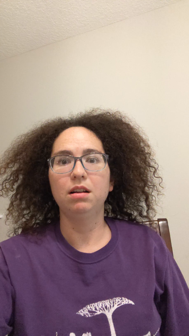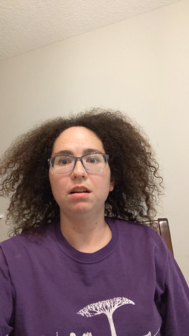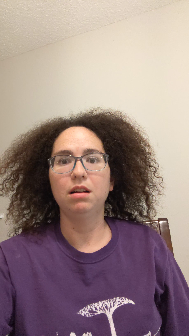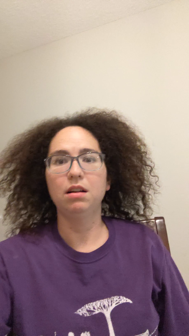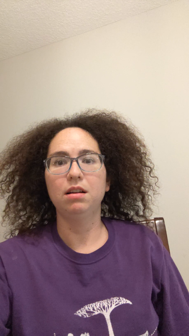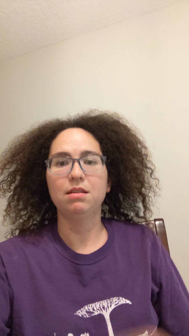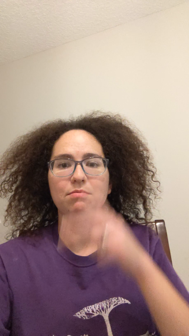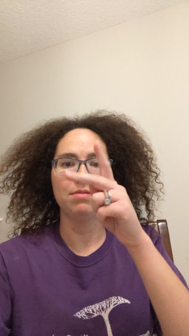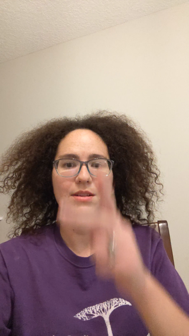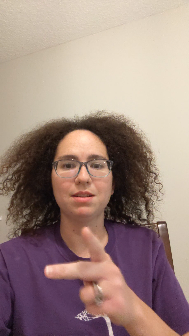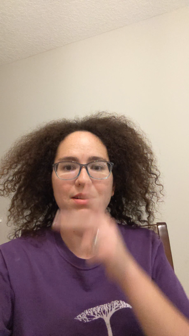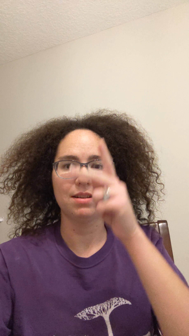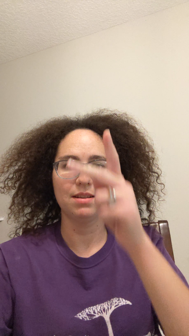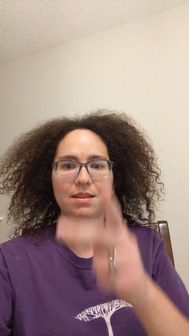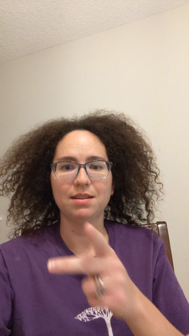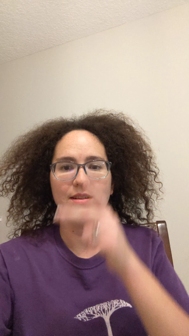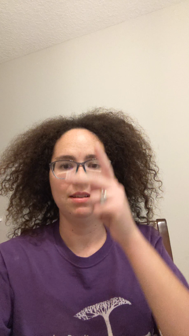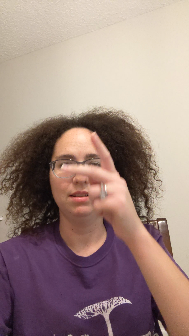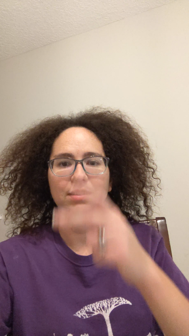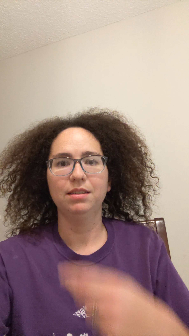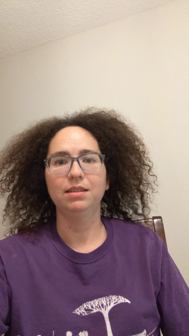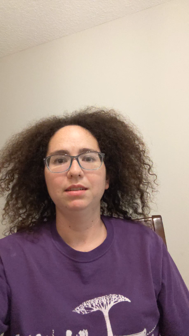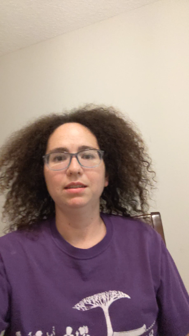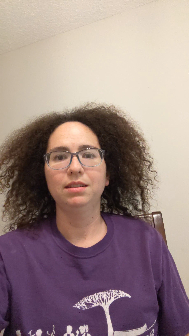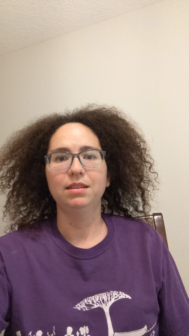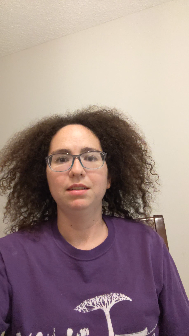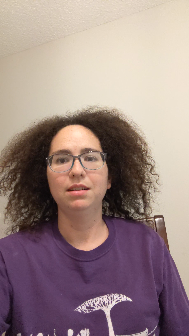careful